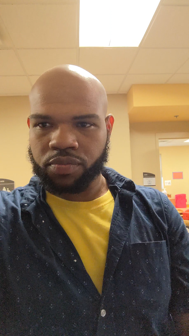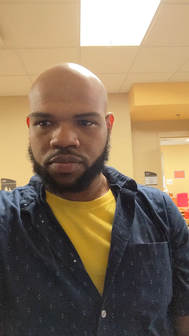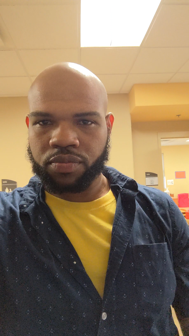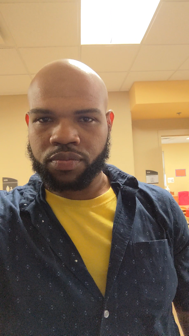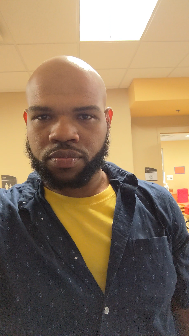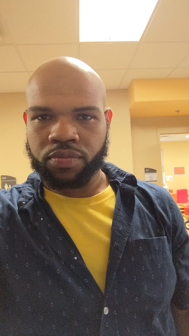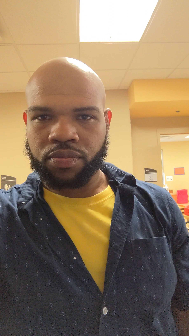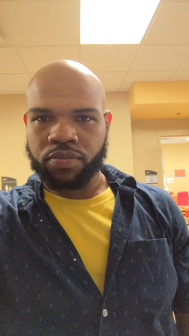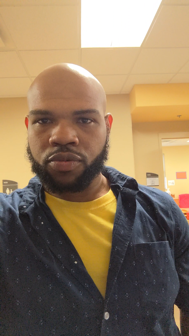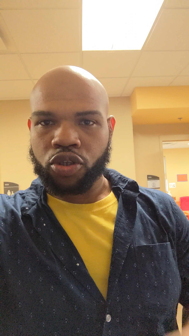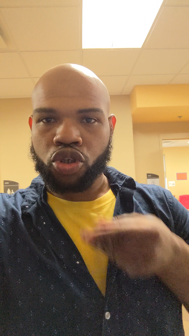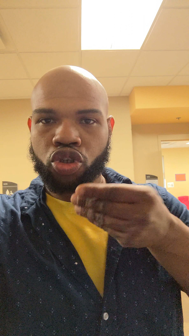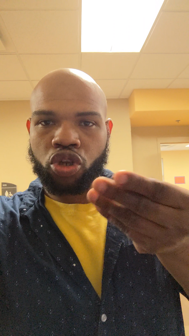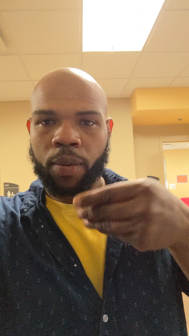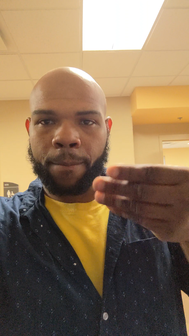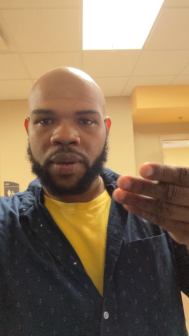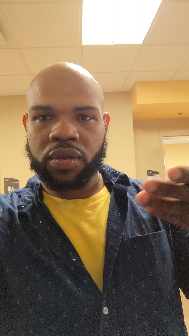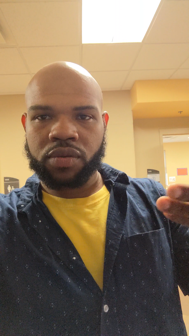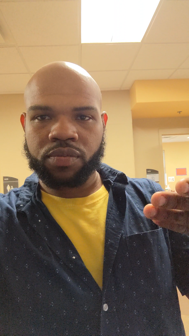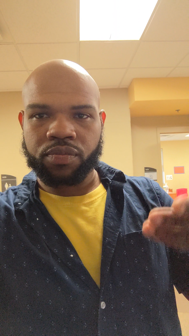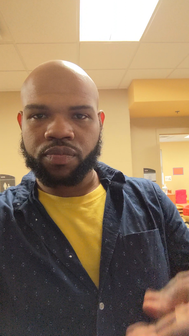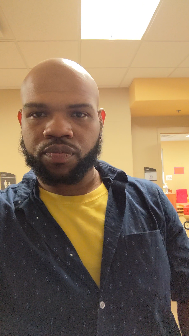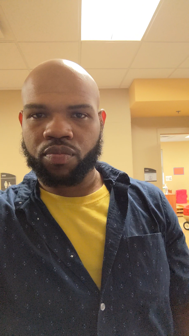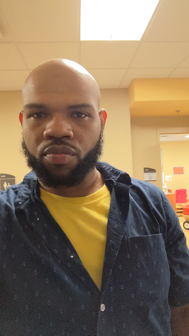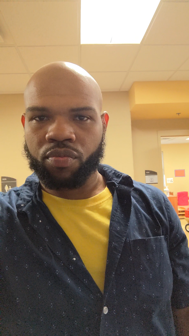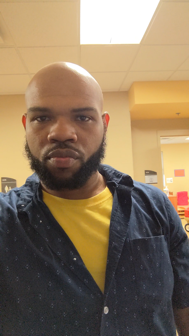shopping